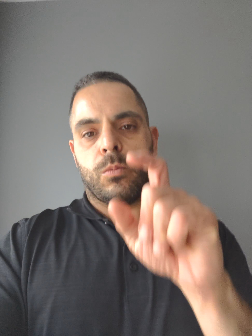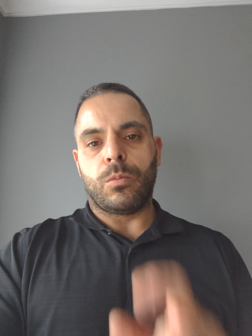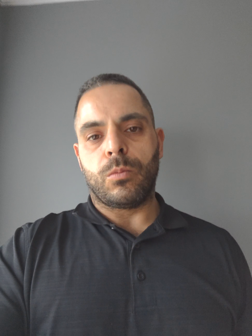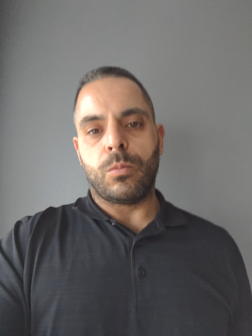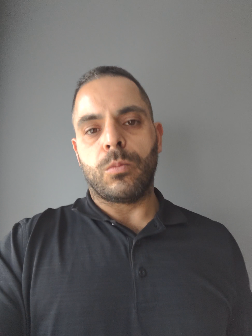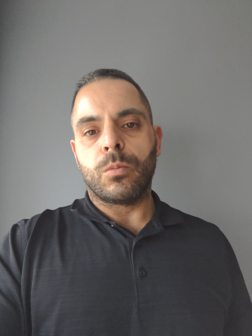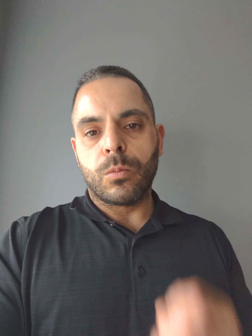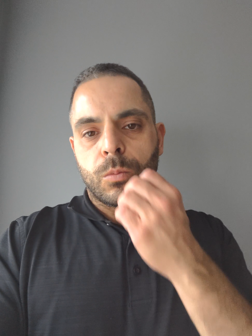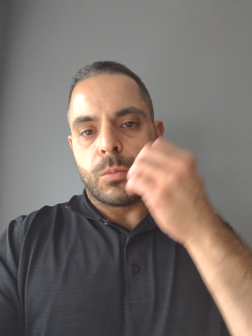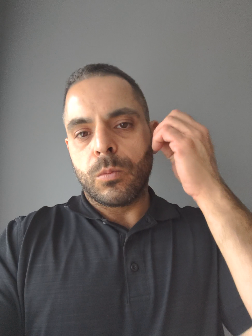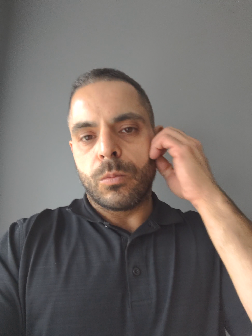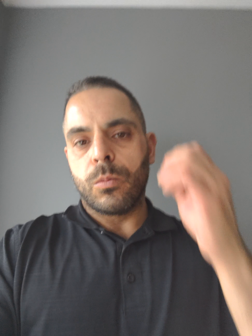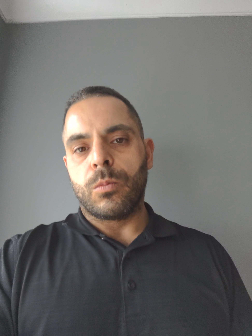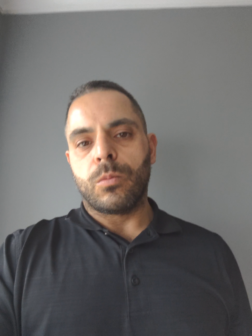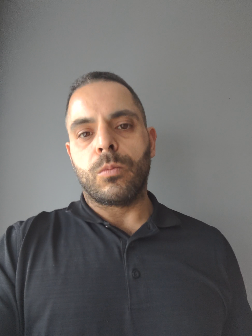home